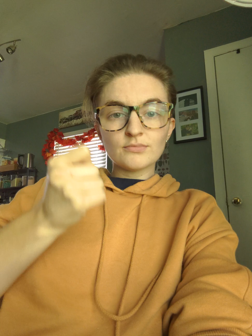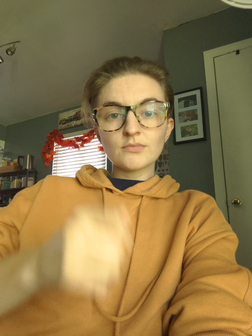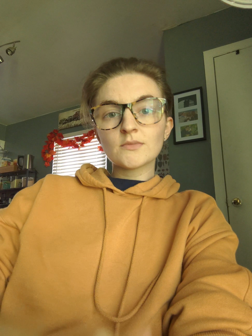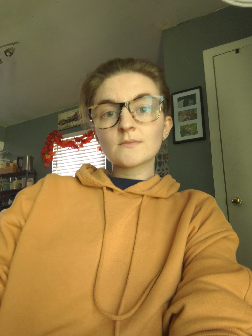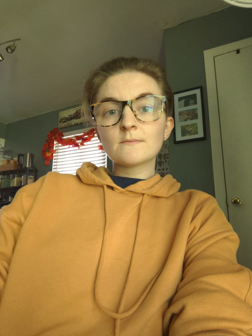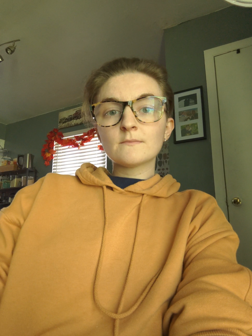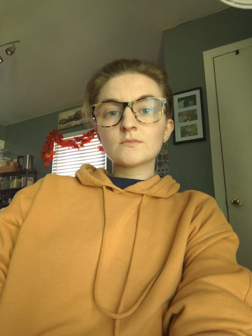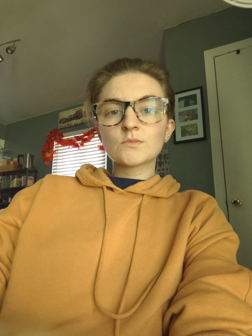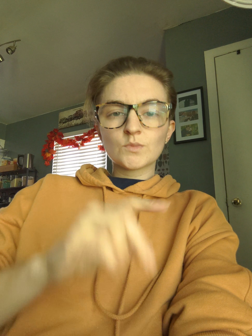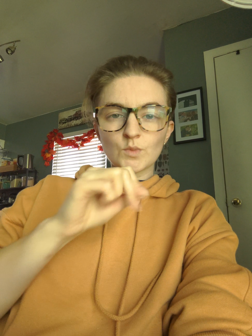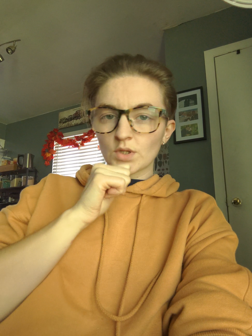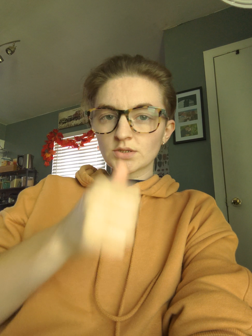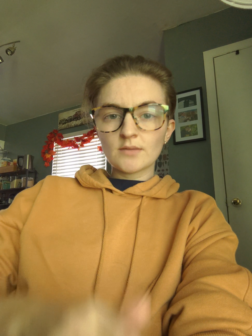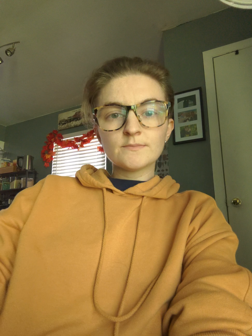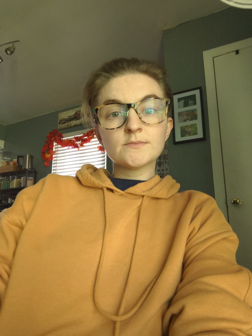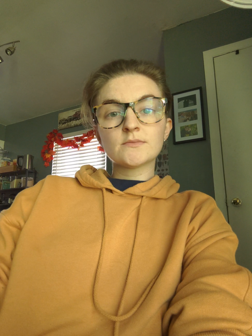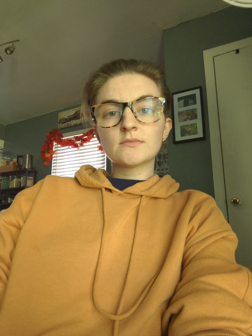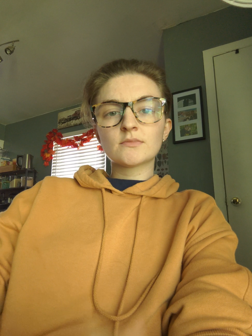don't